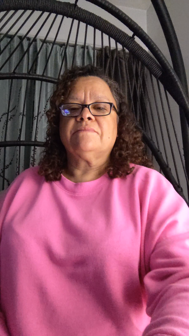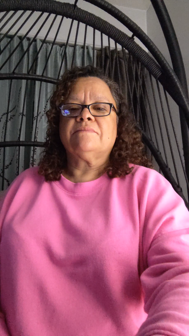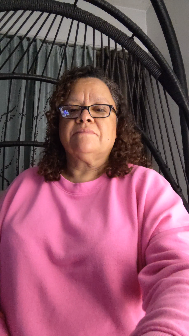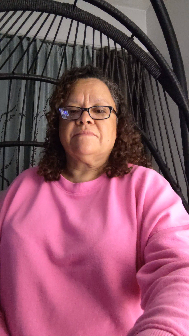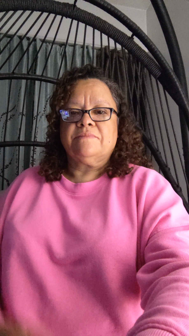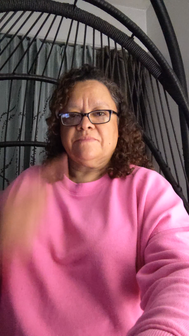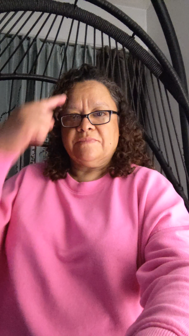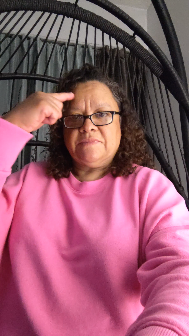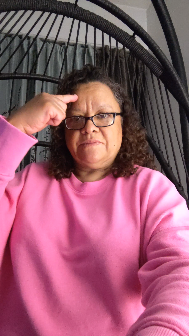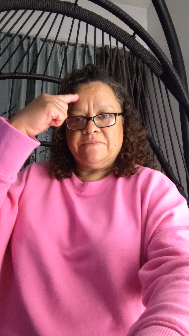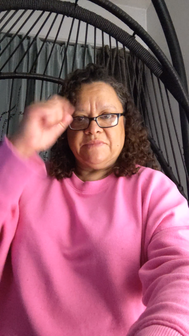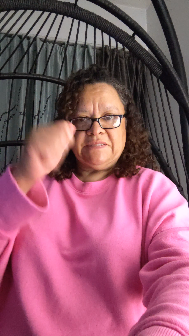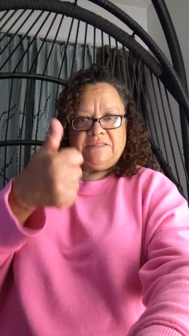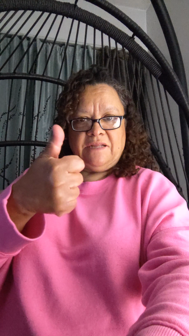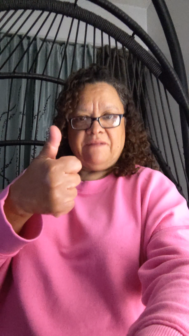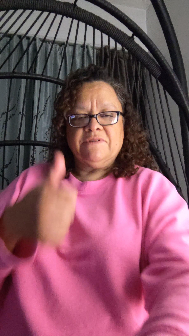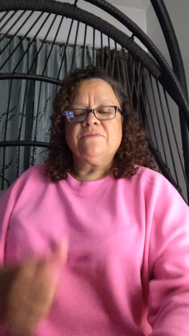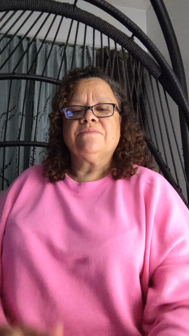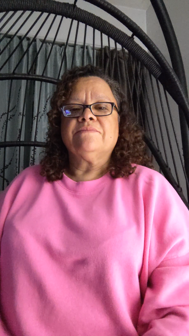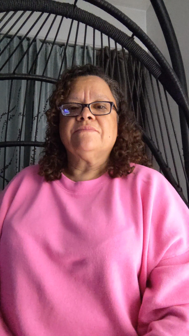dime